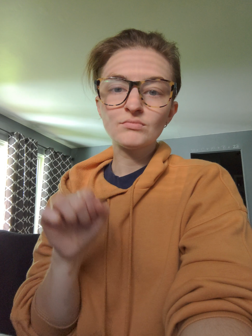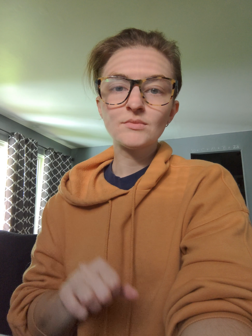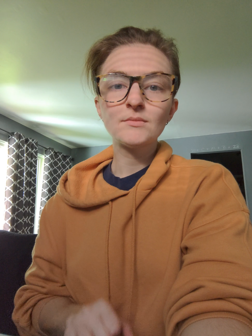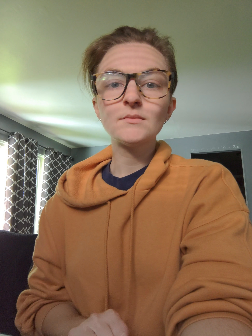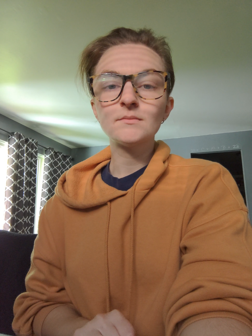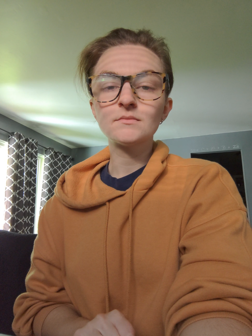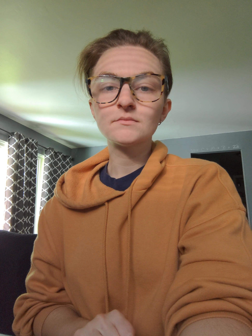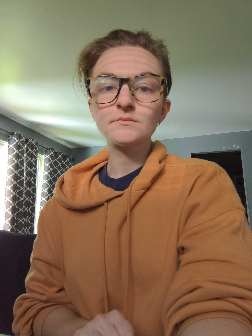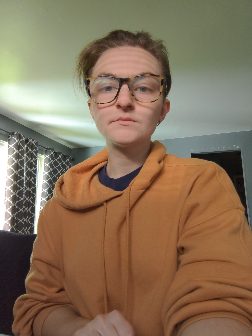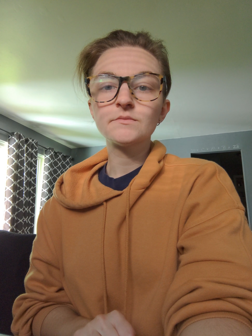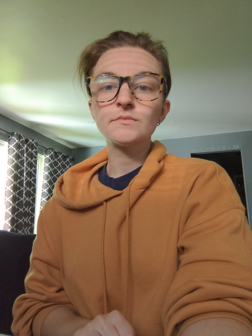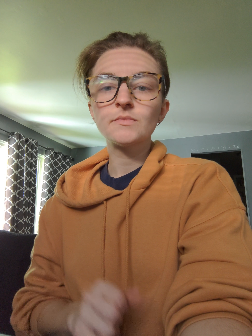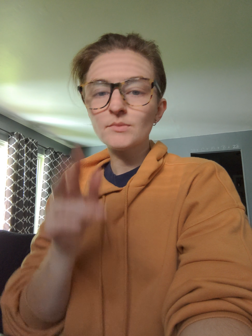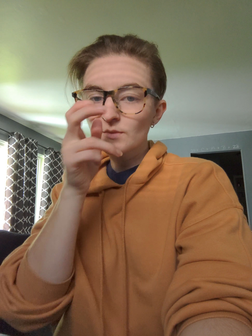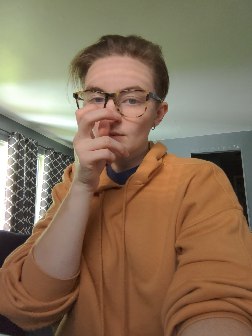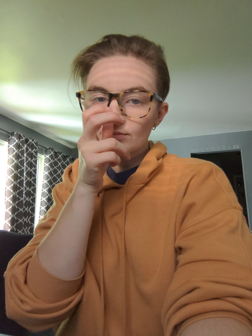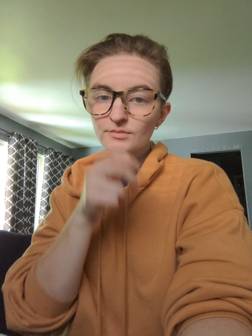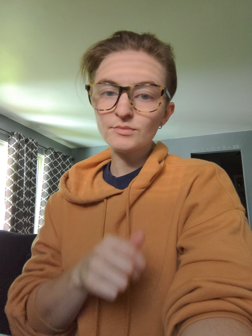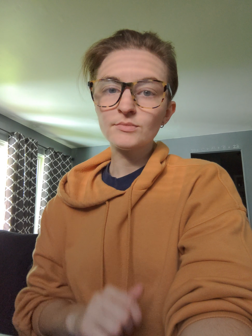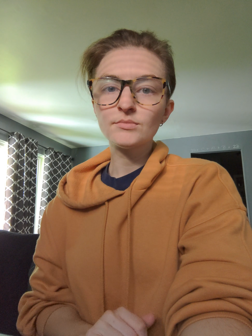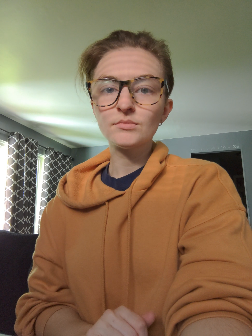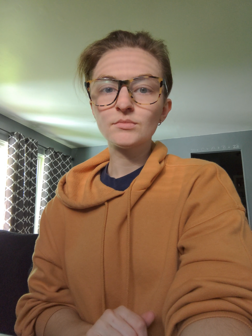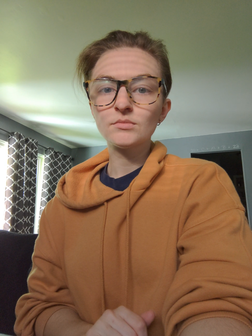ant